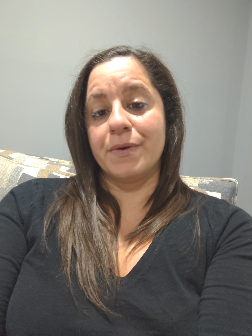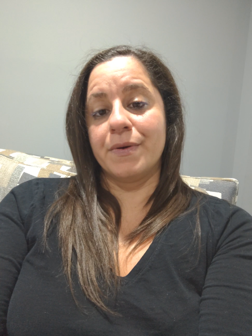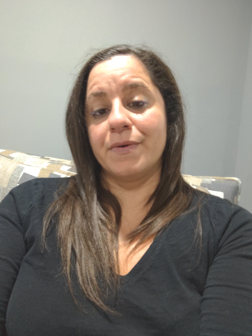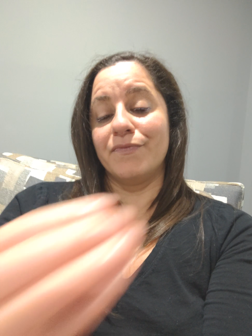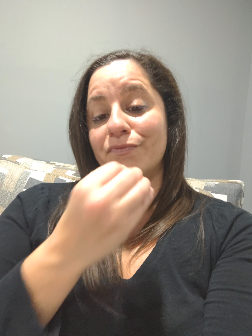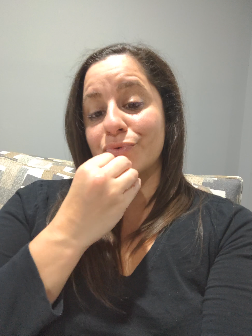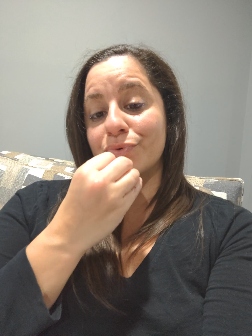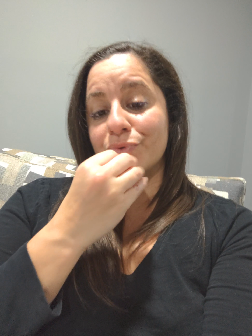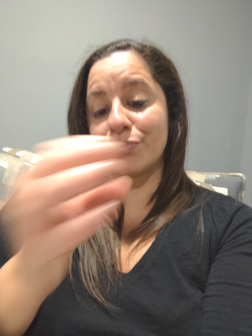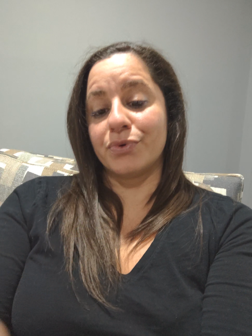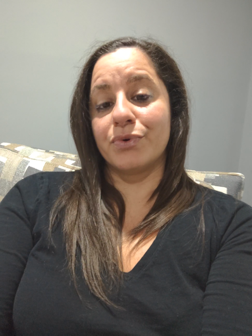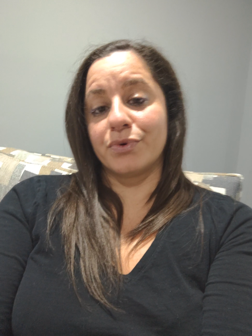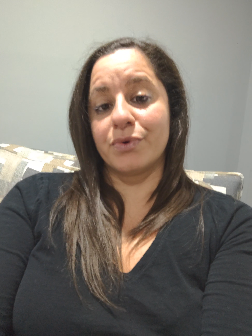food